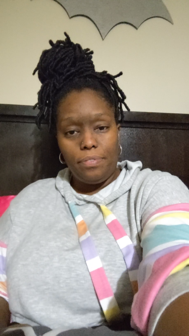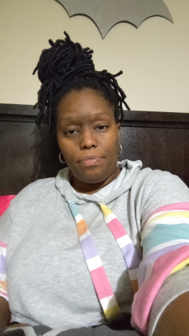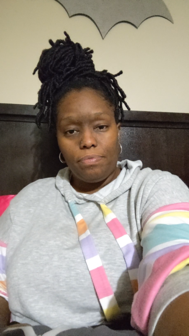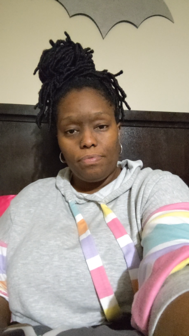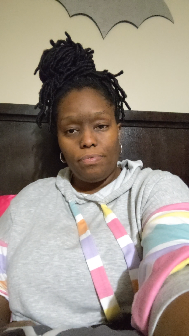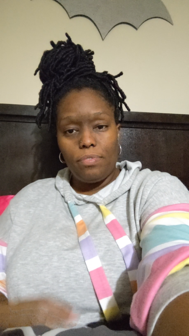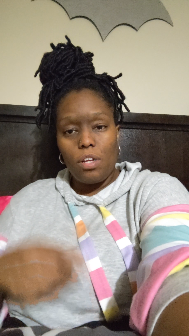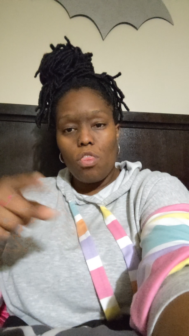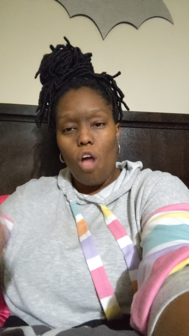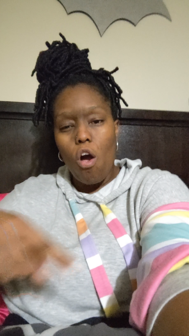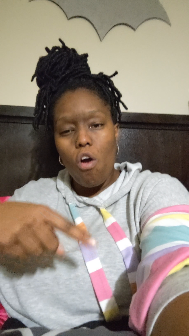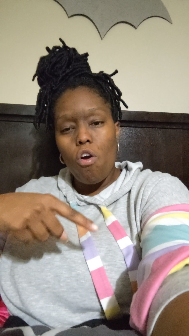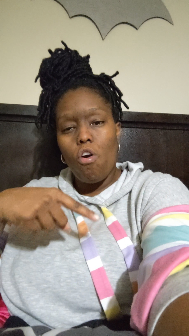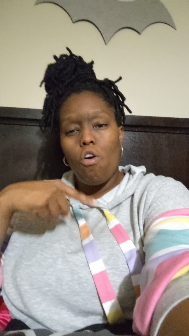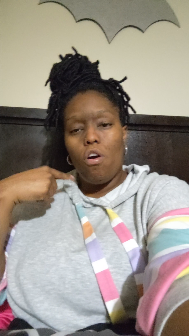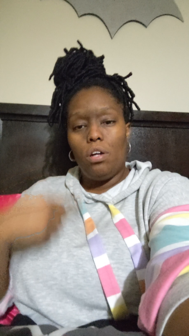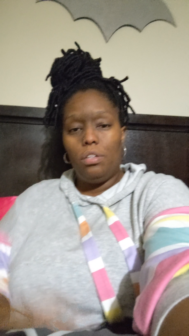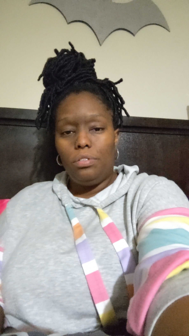long